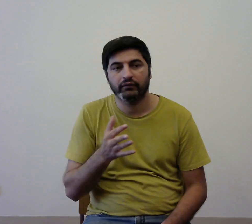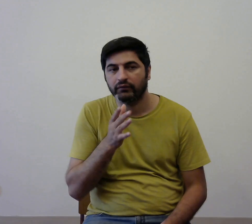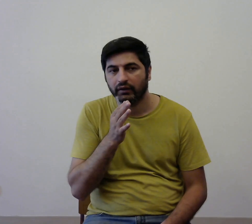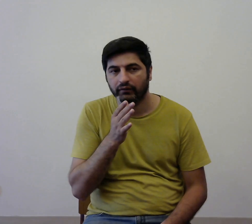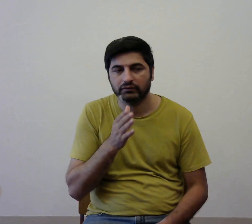vaxt